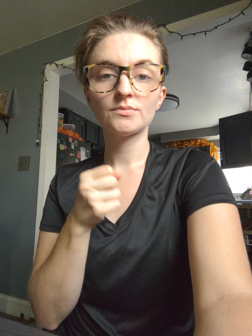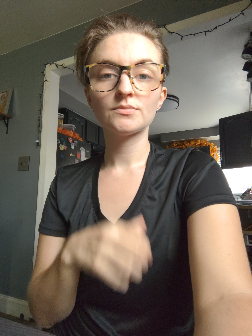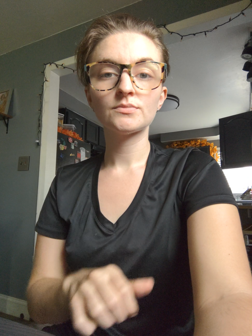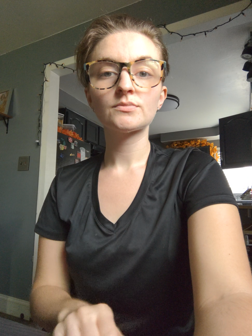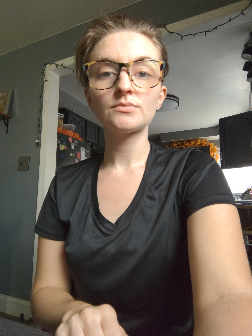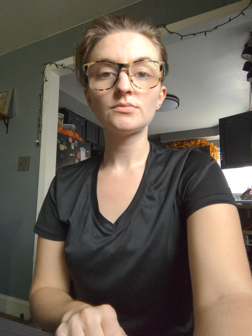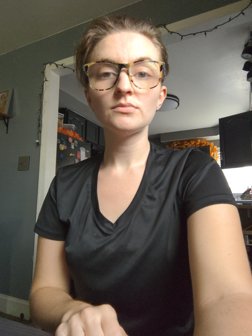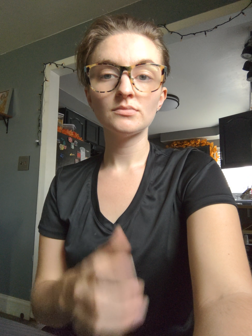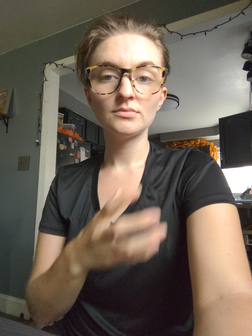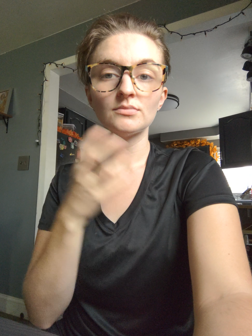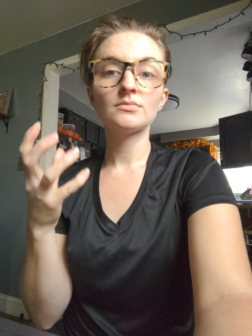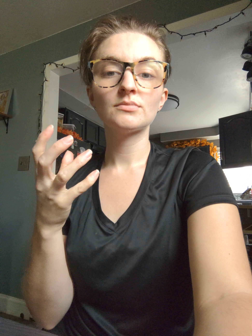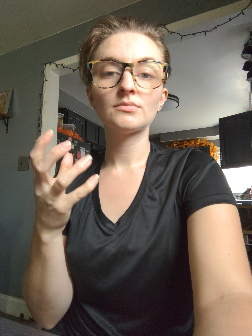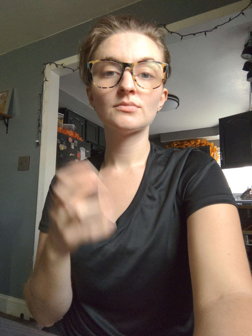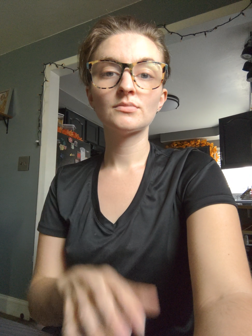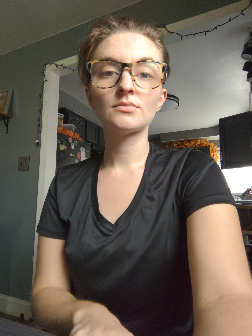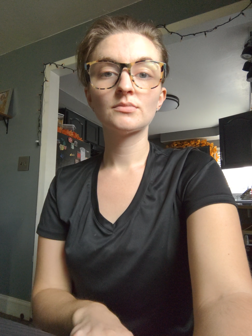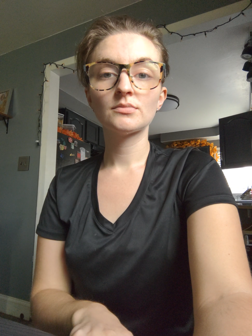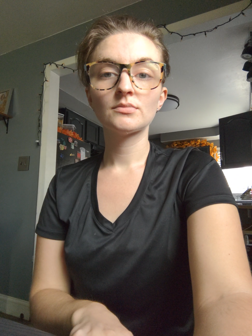a lot